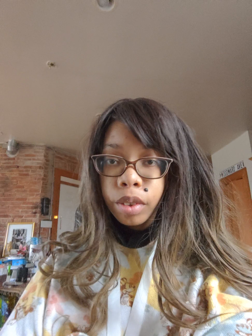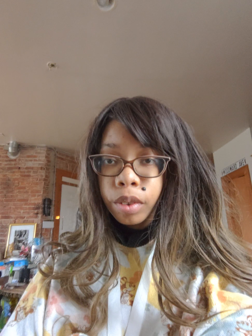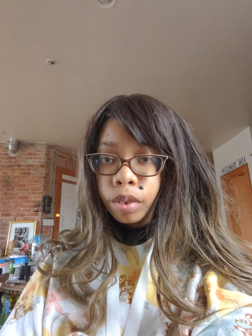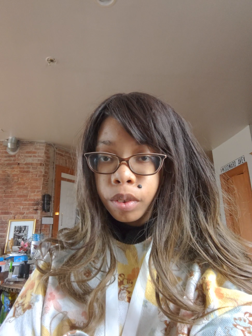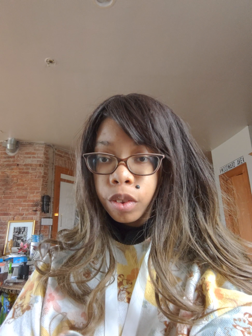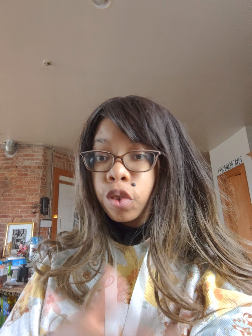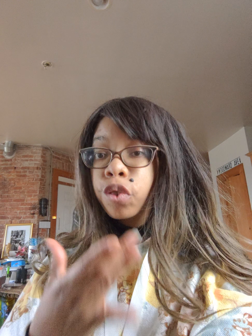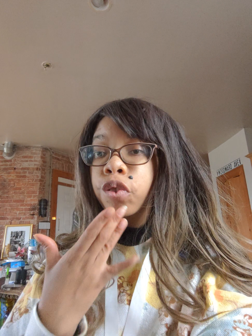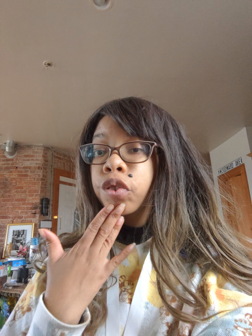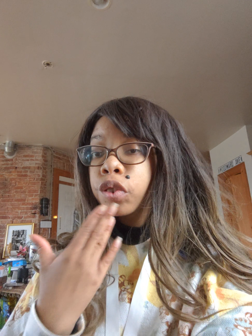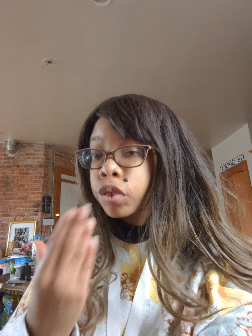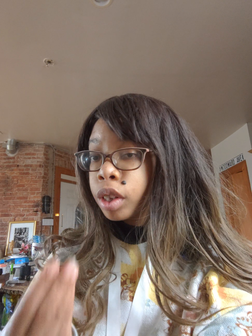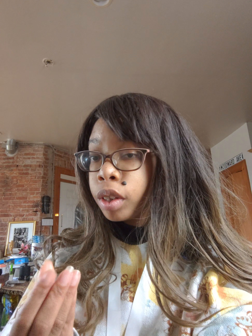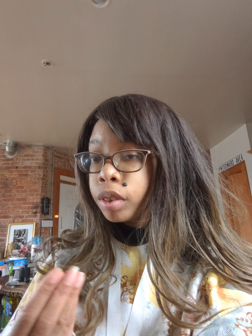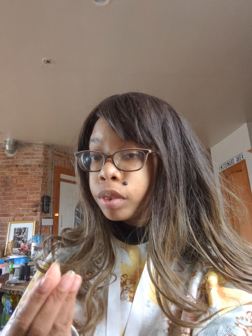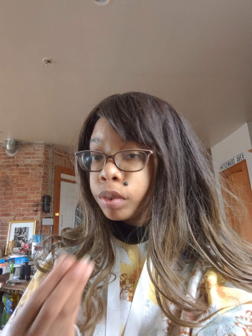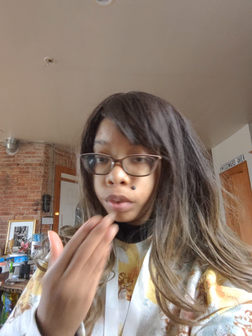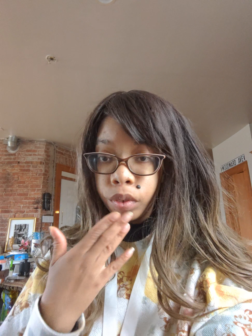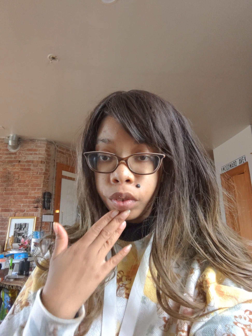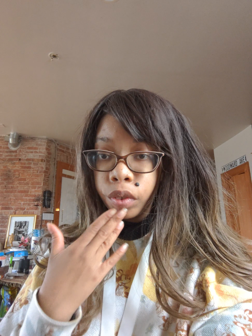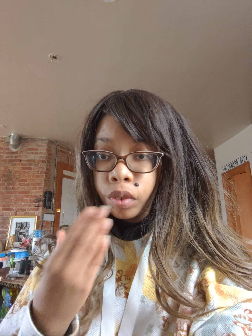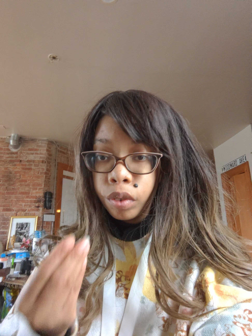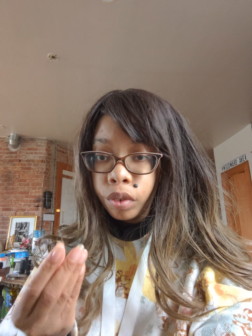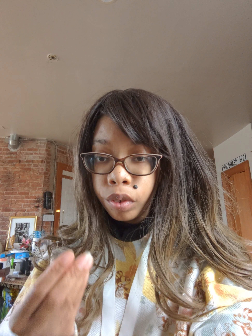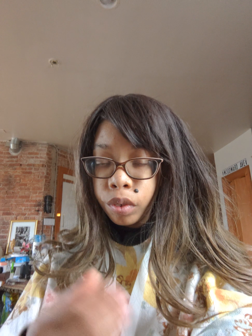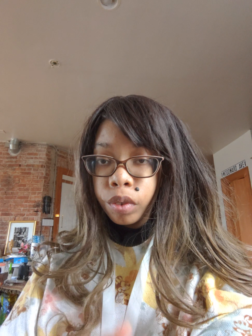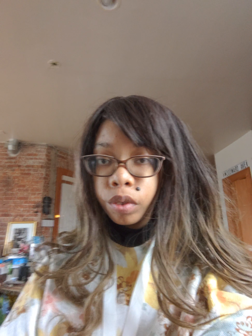wet